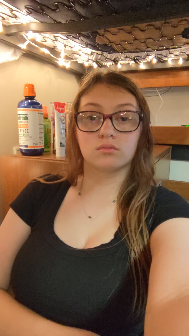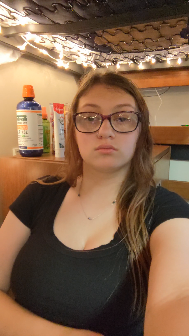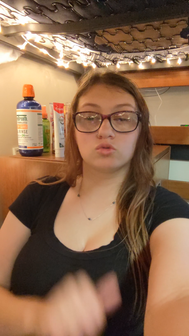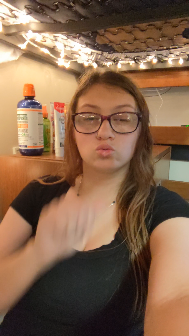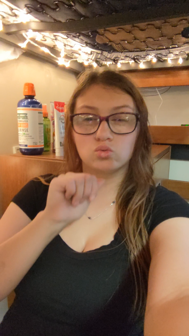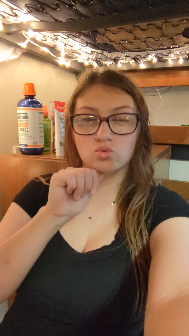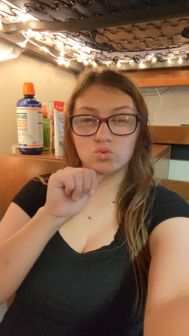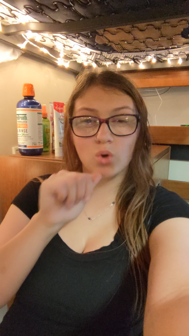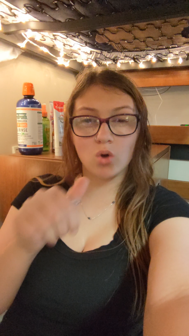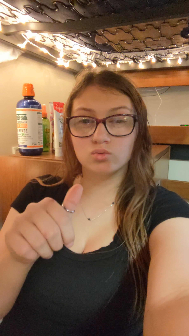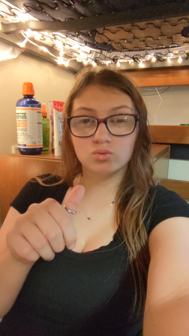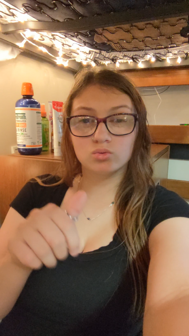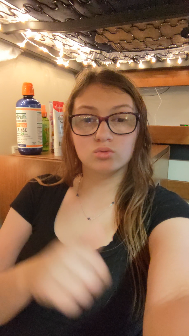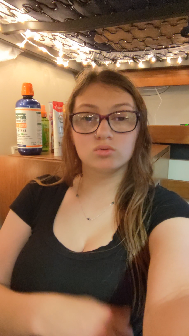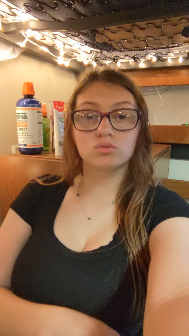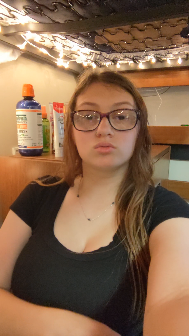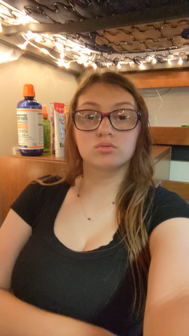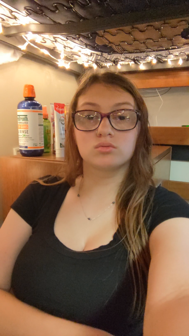don't